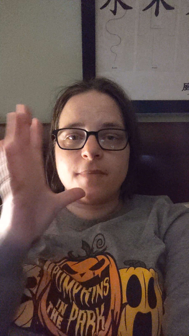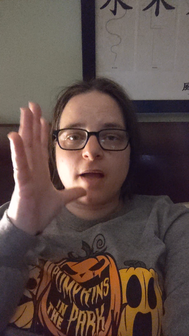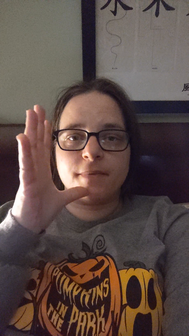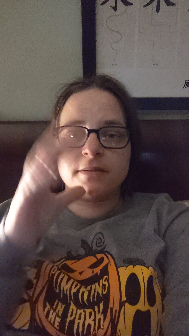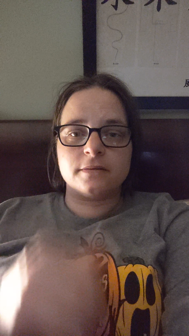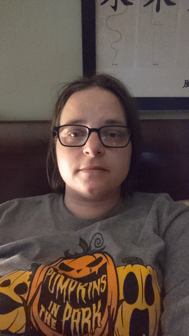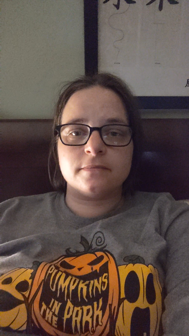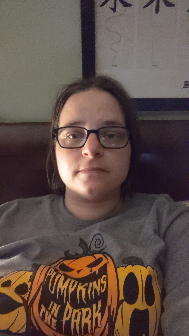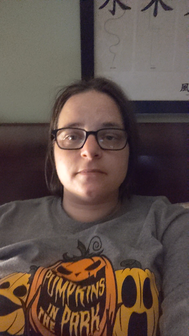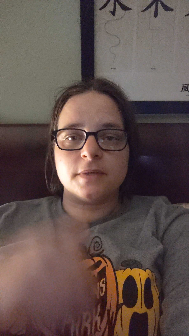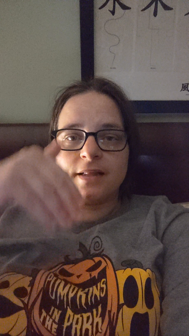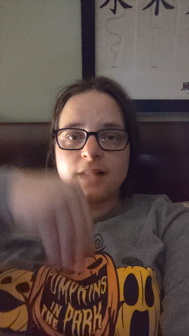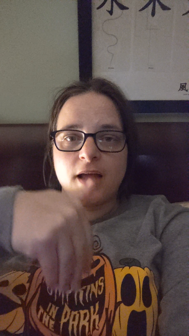night night